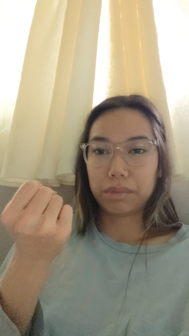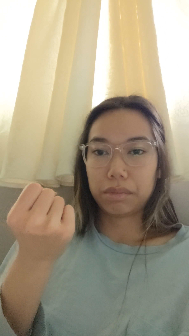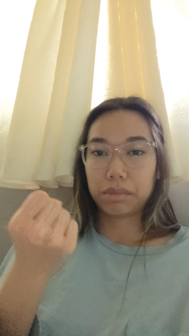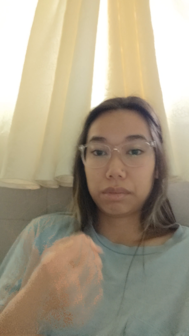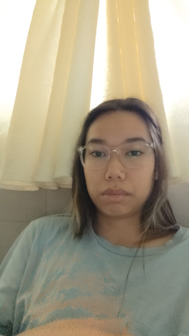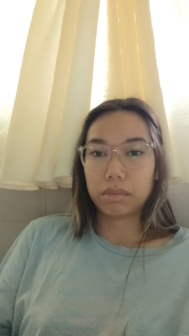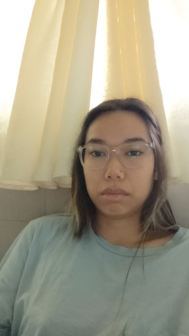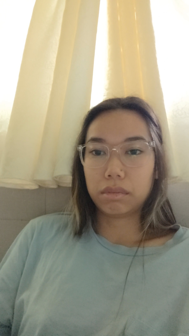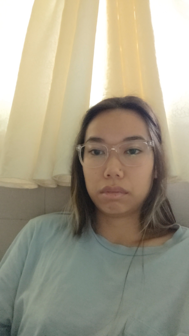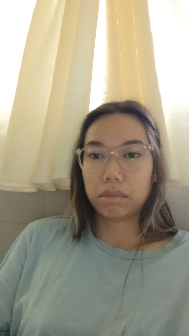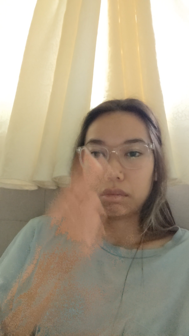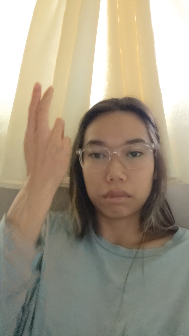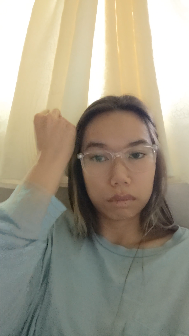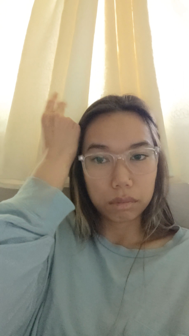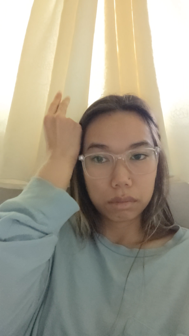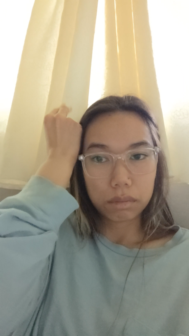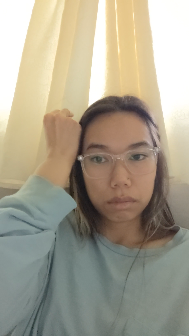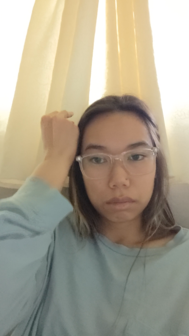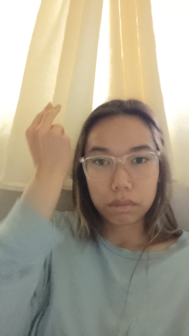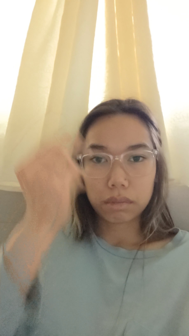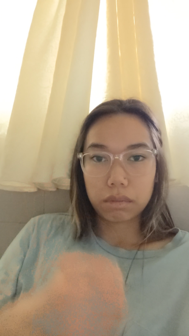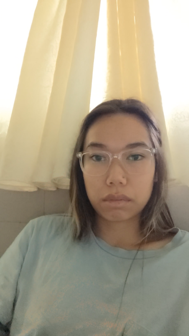bunny